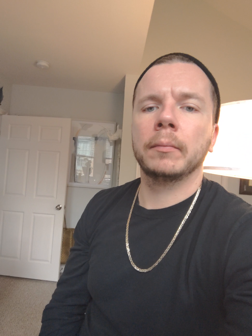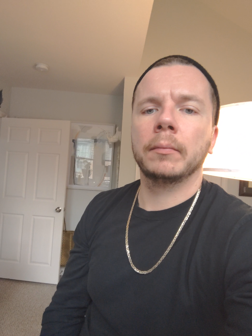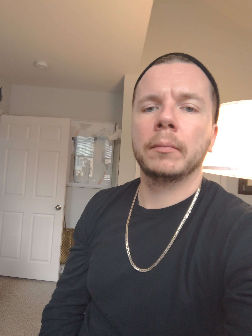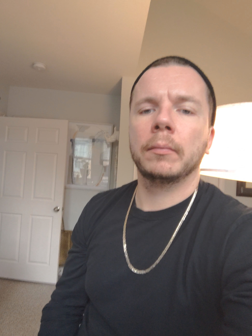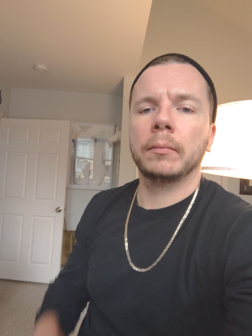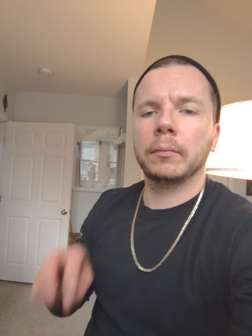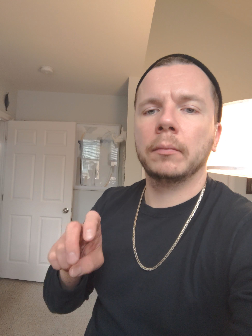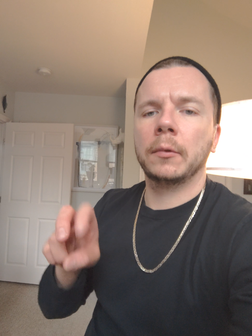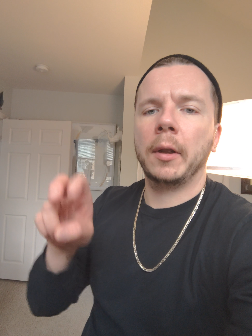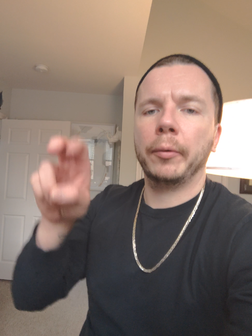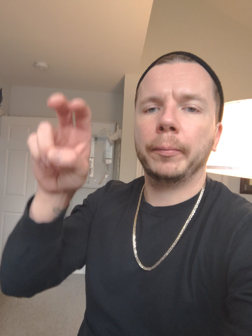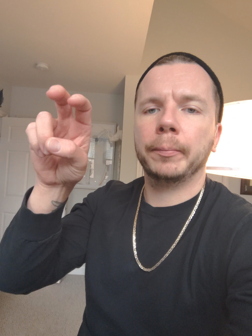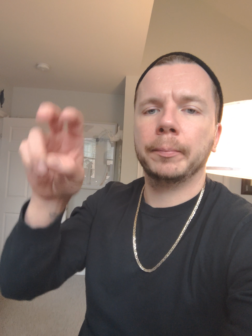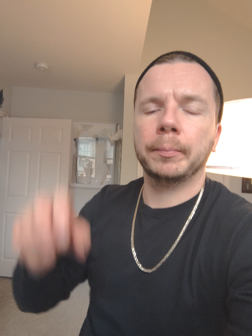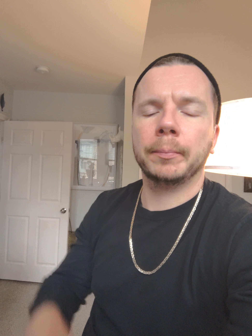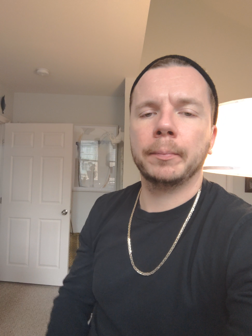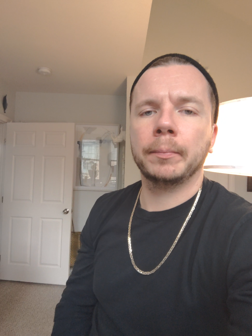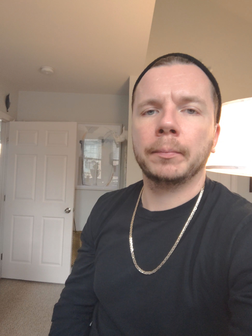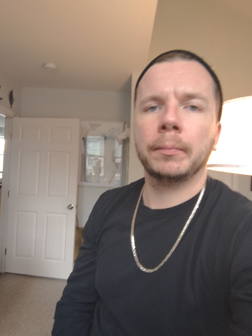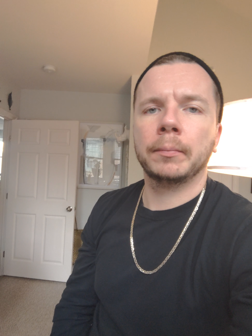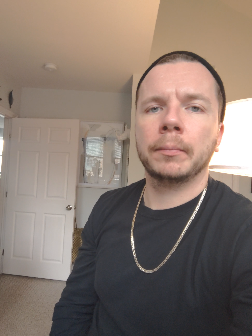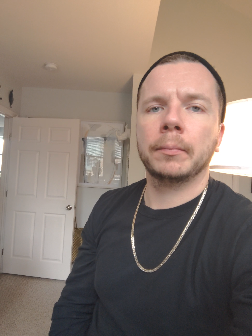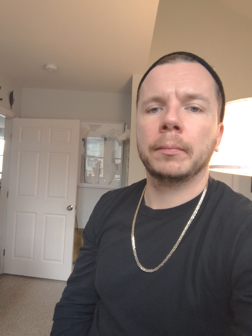stairs